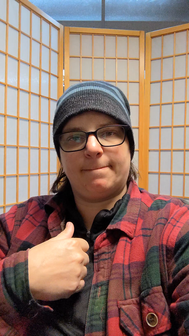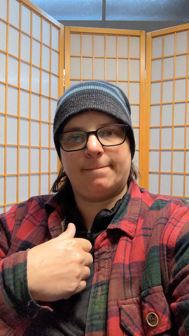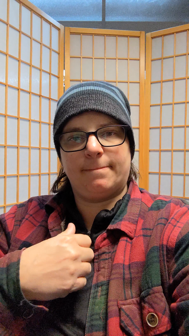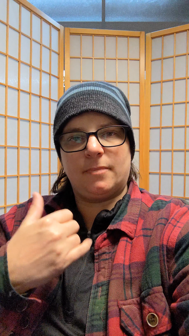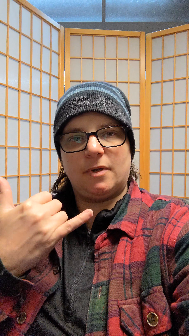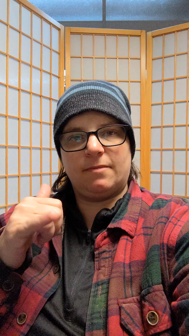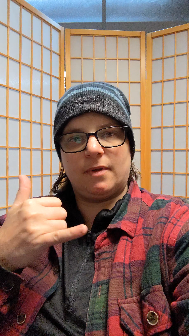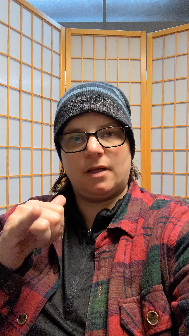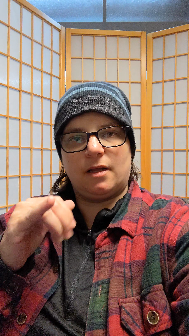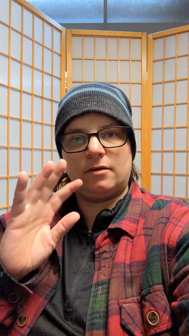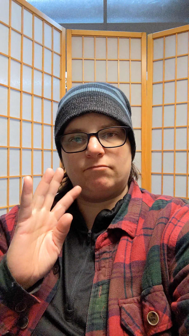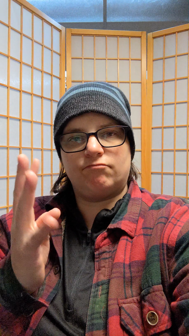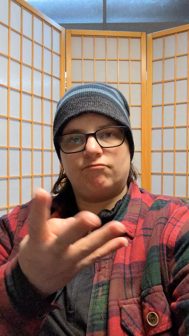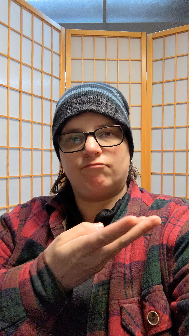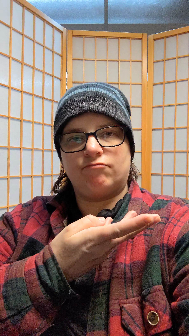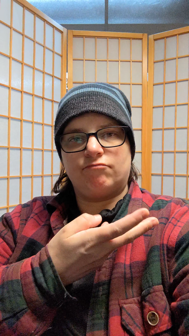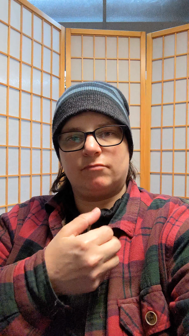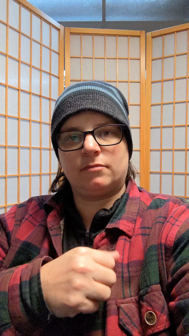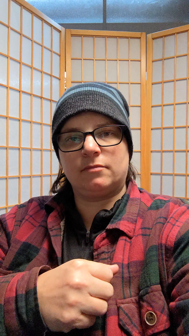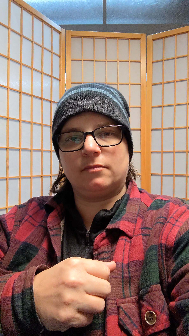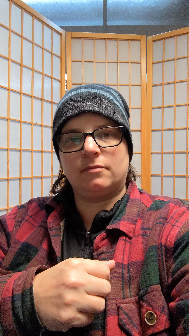playpen